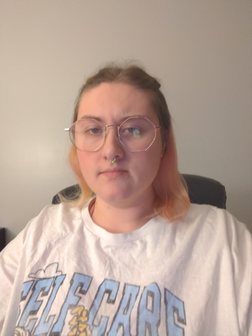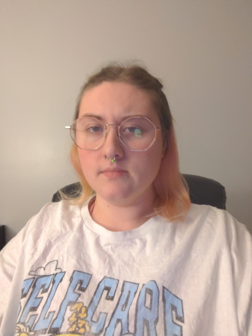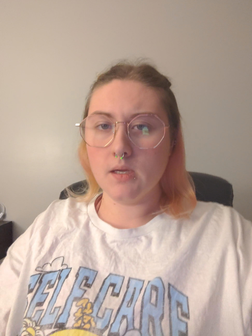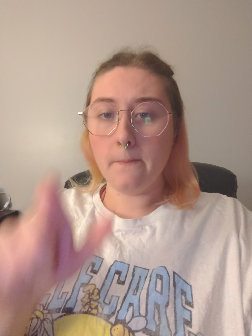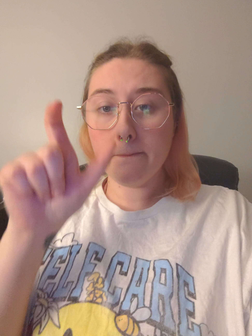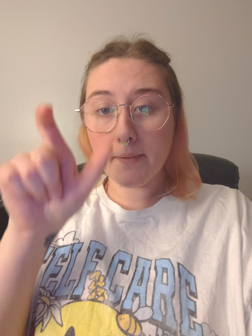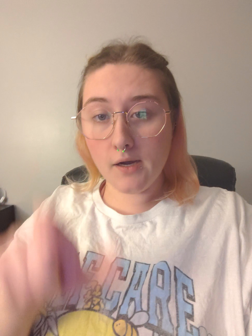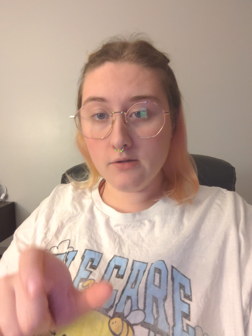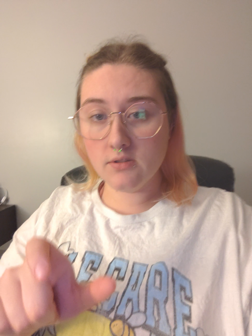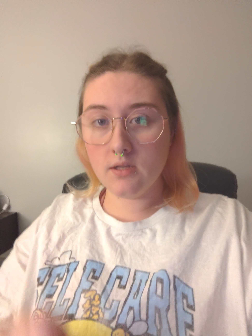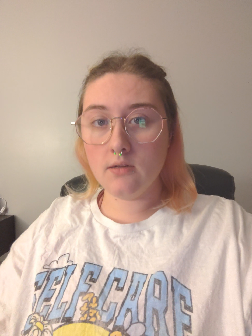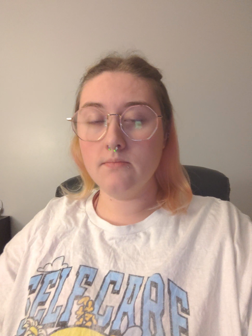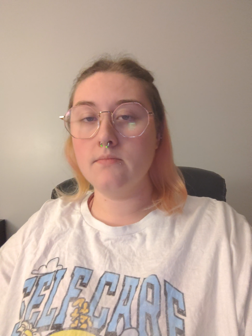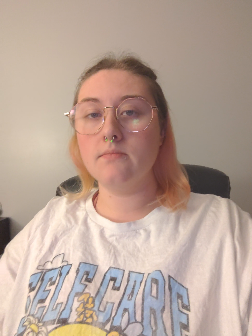person